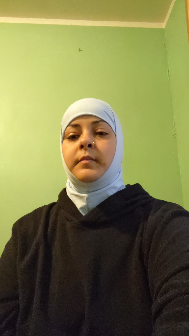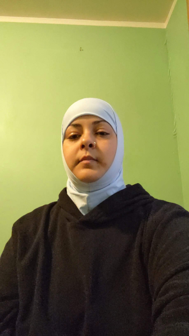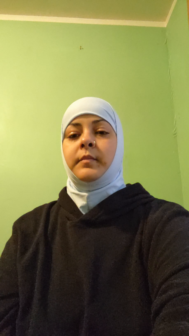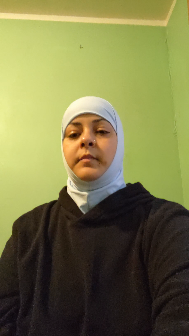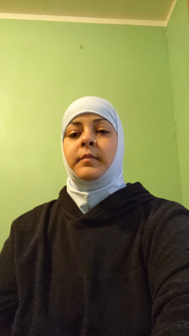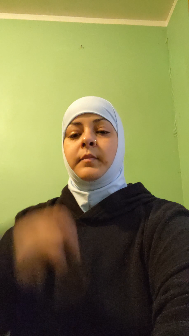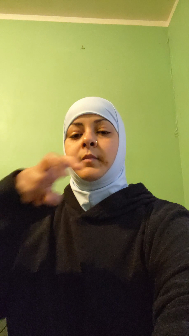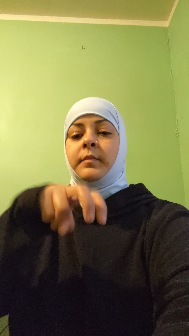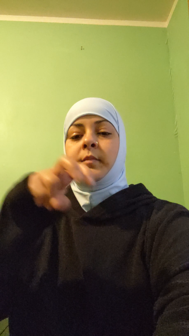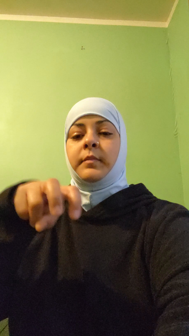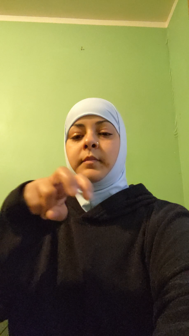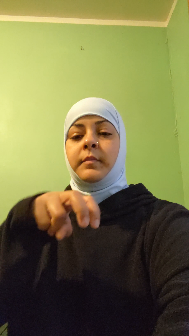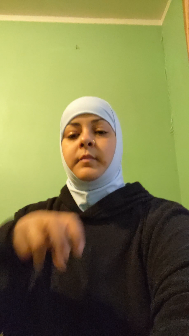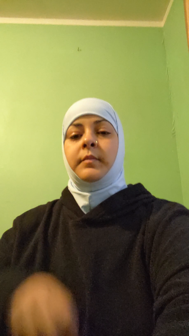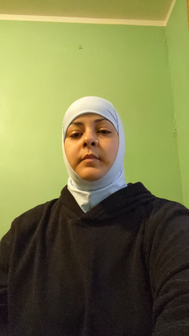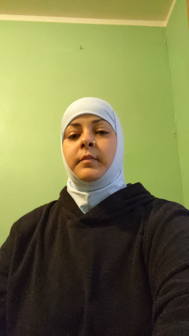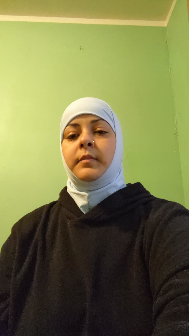potato